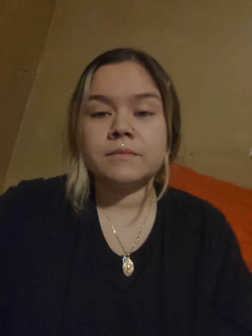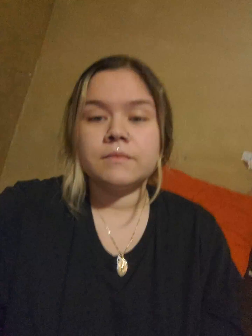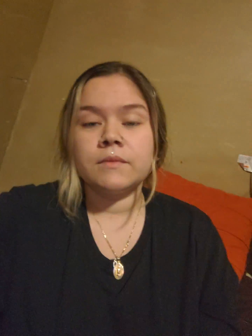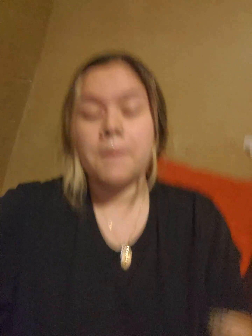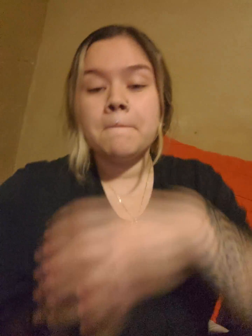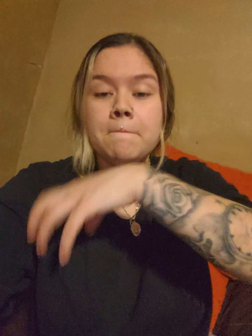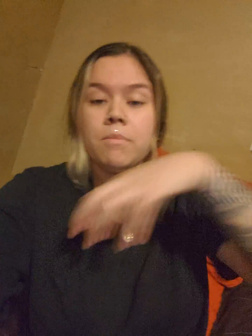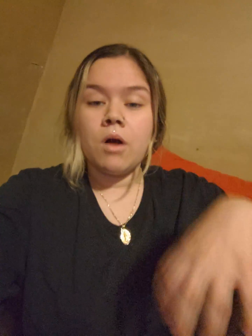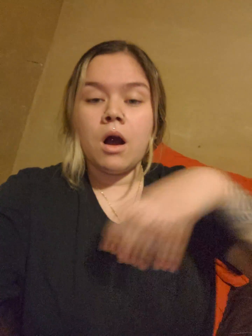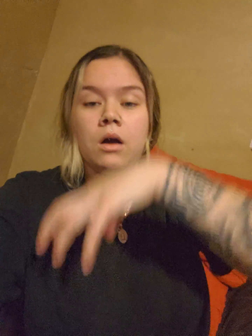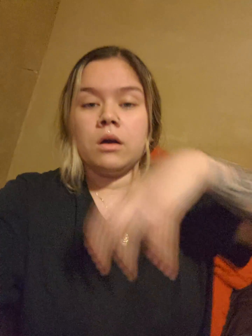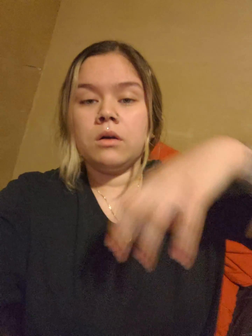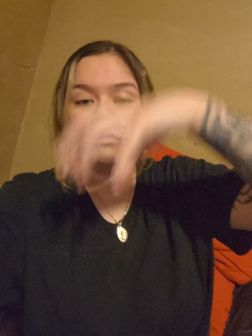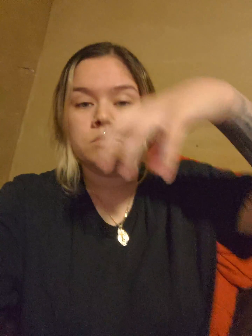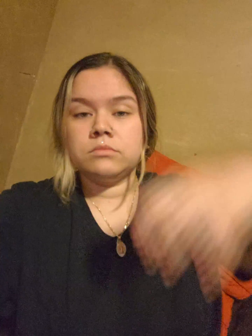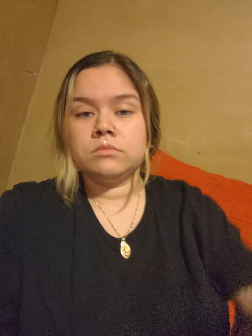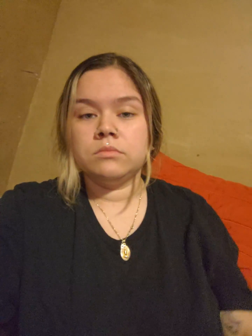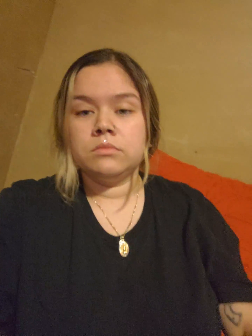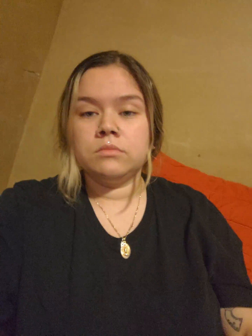block